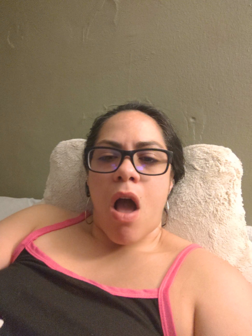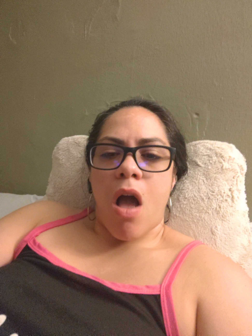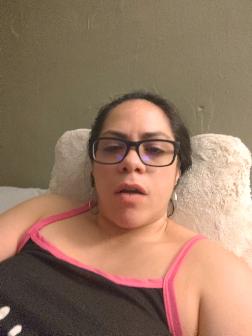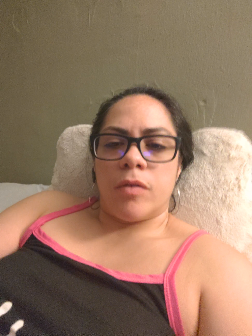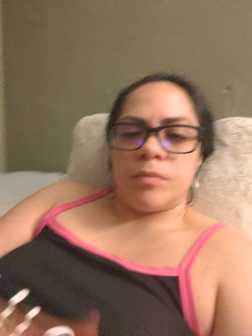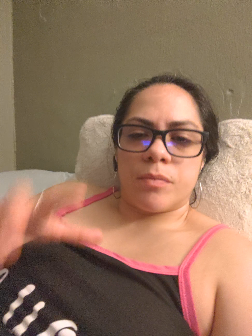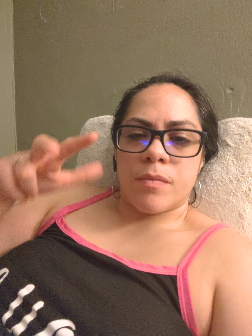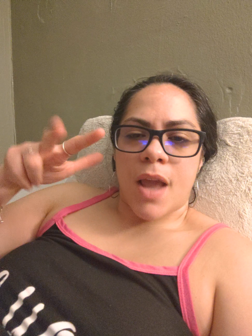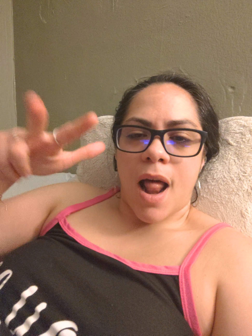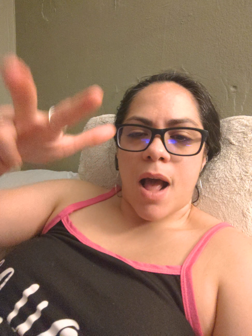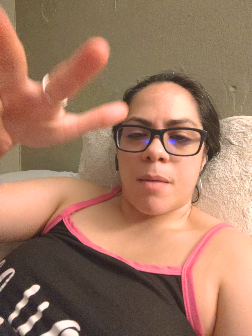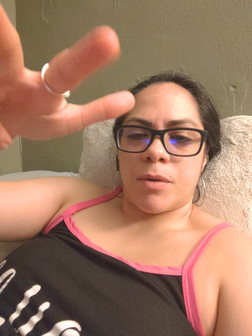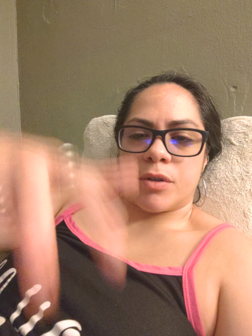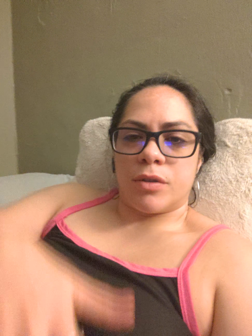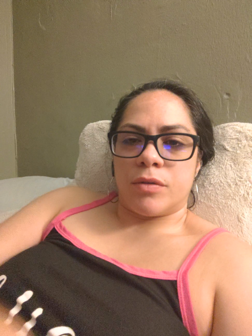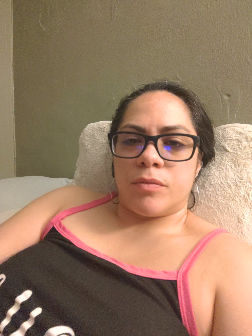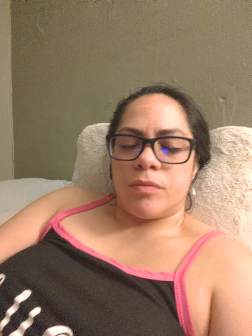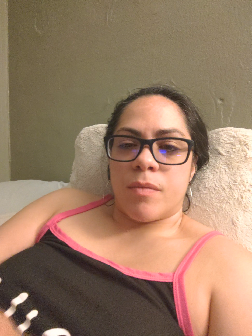helicopter